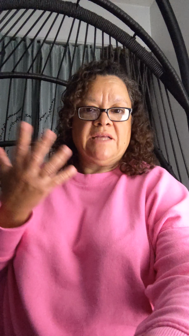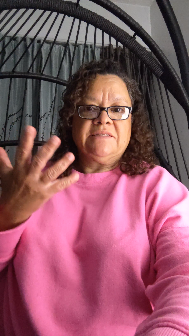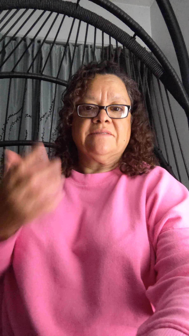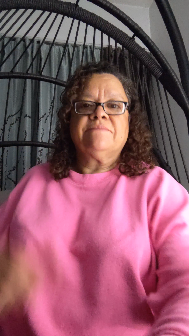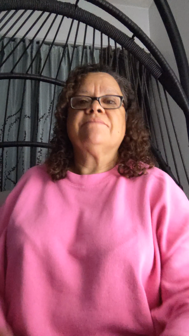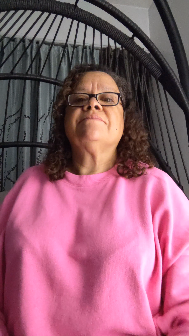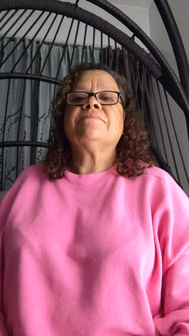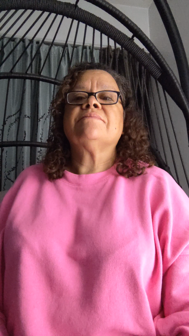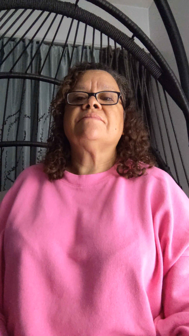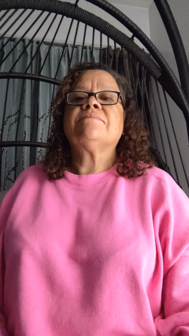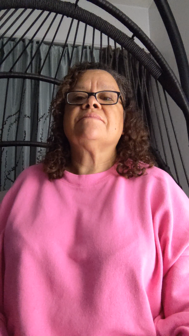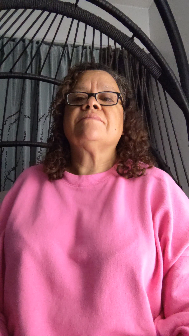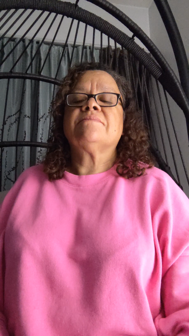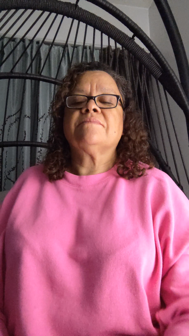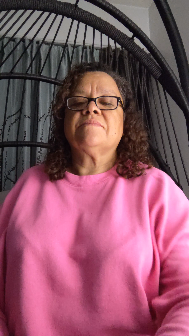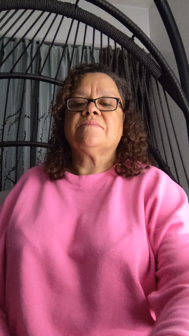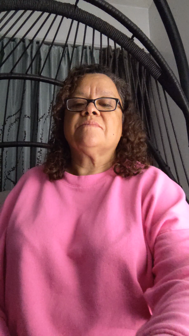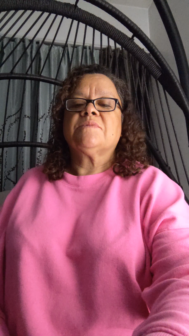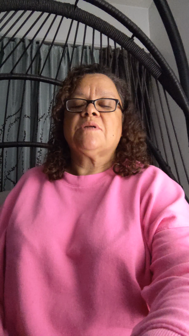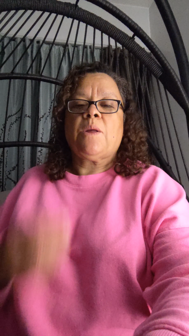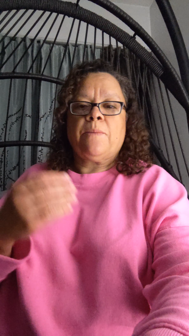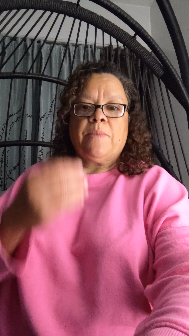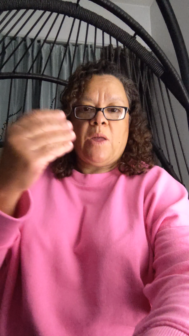buy